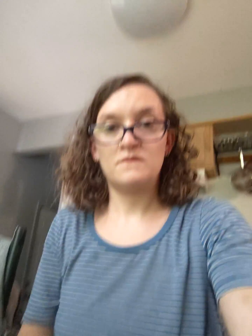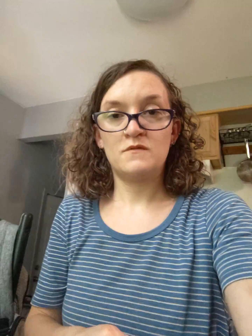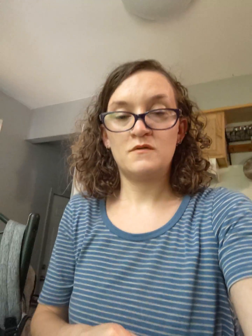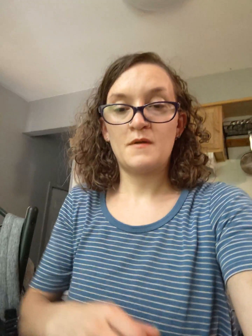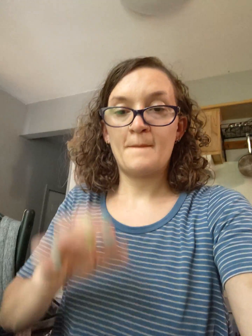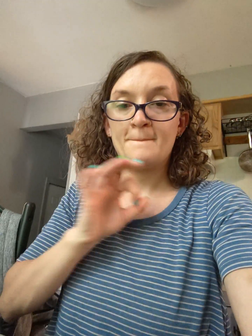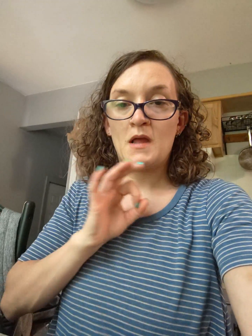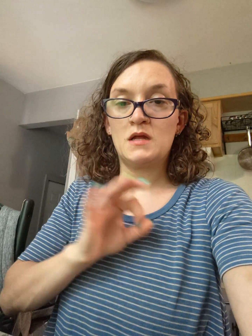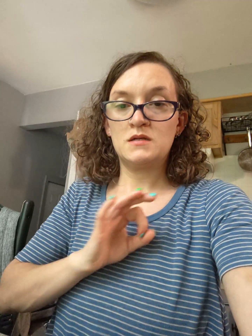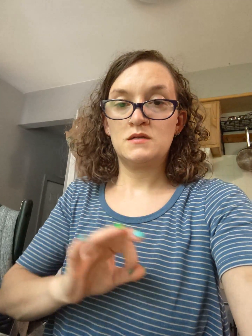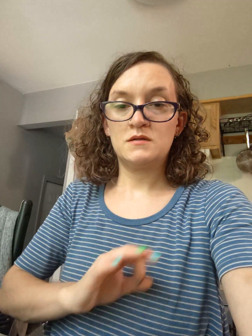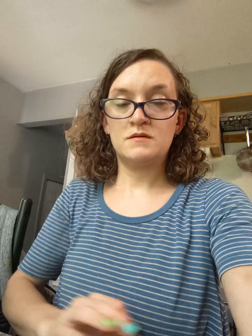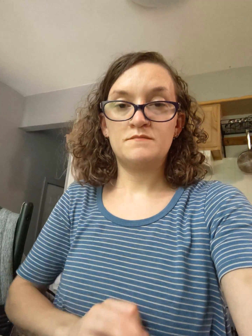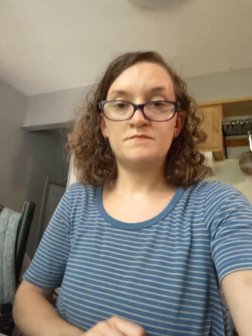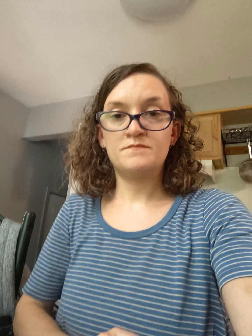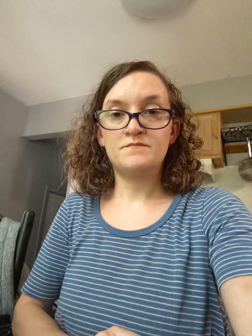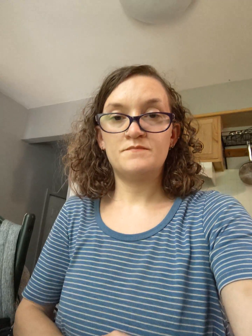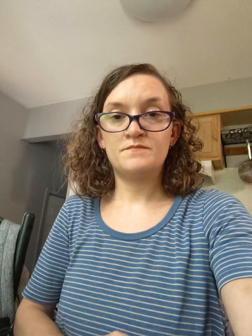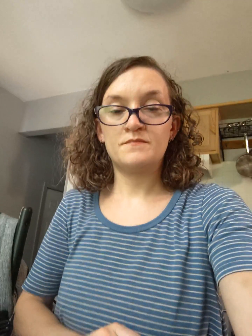button